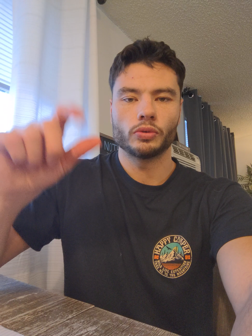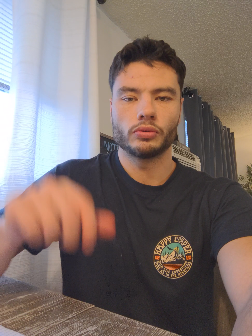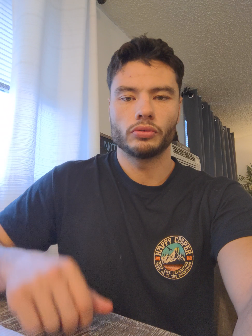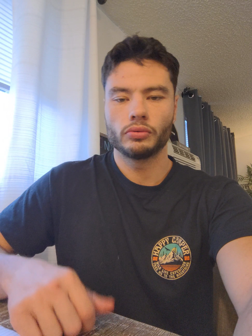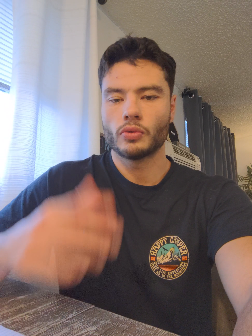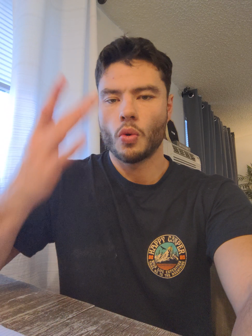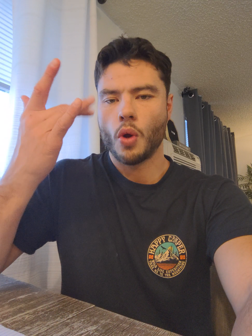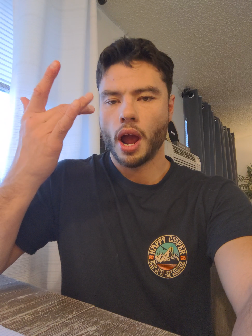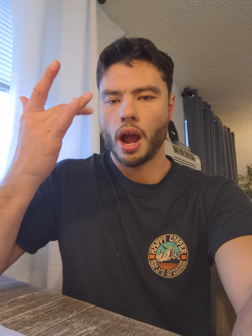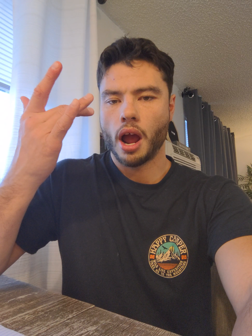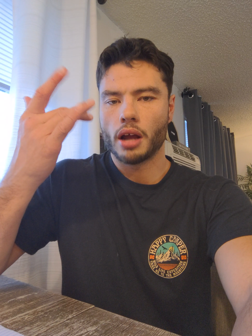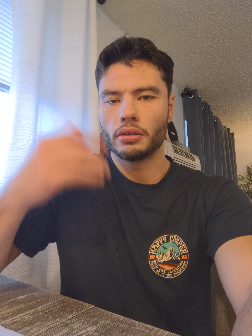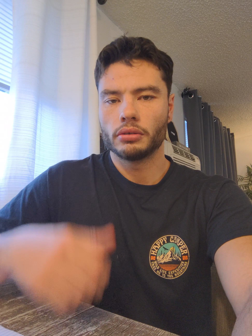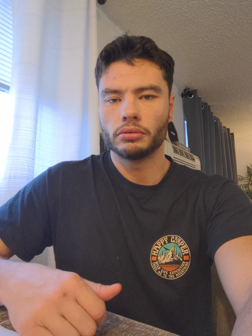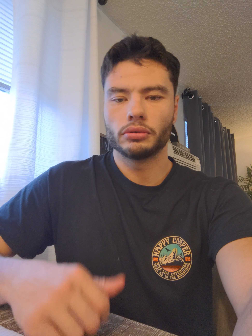why